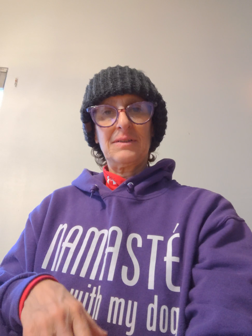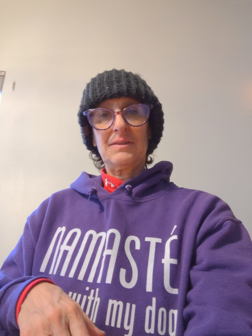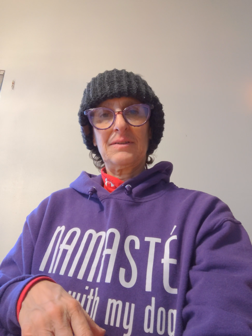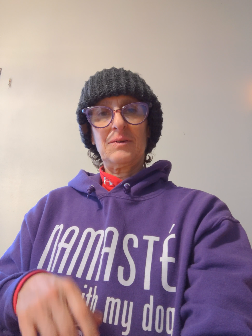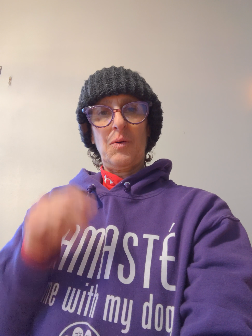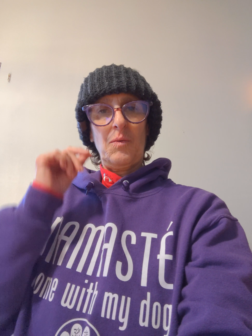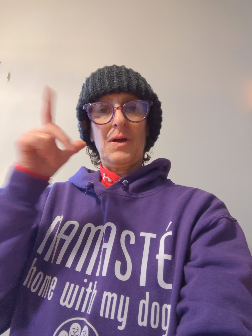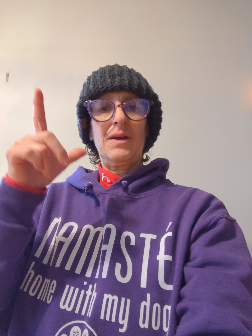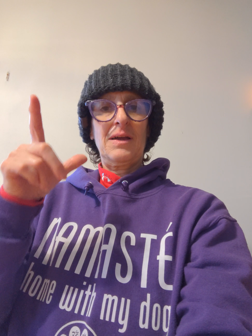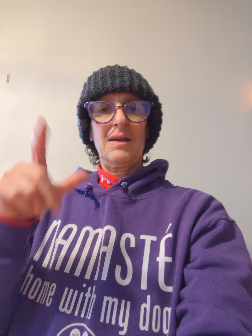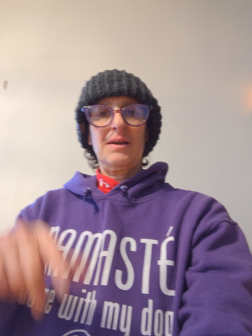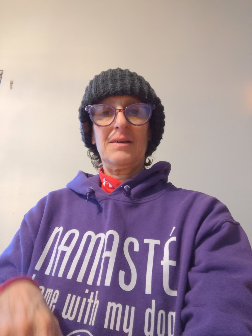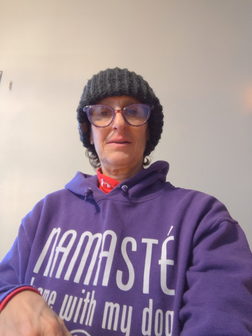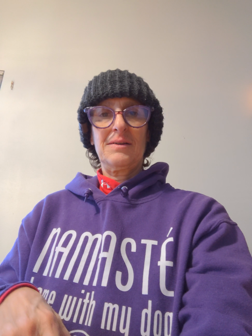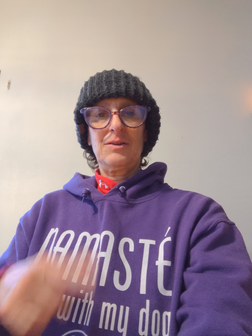wake